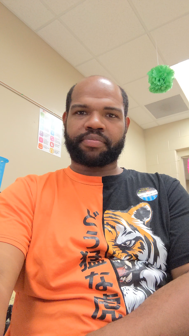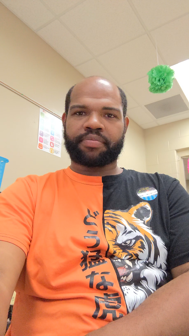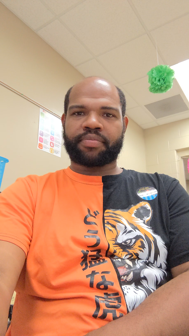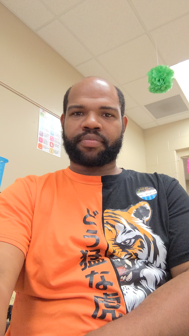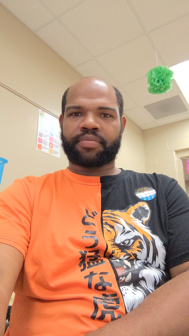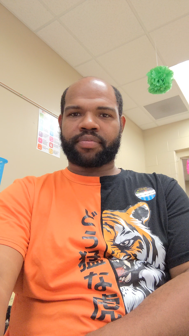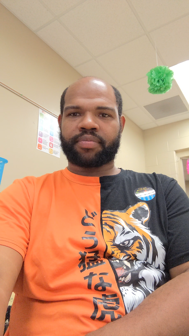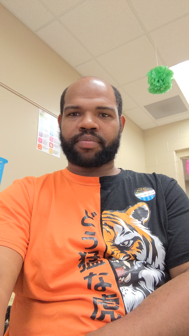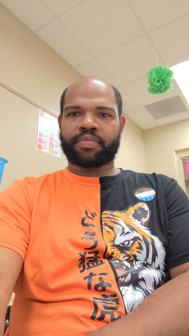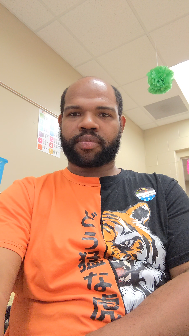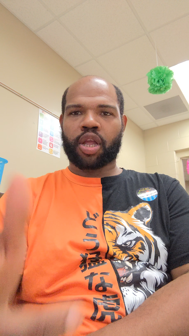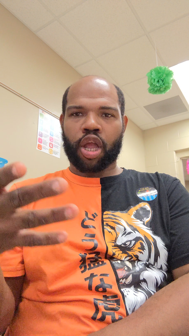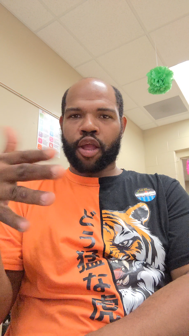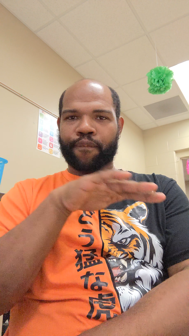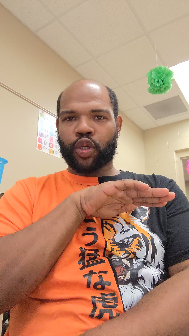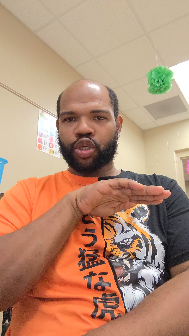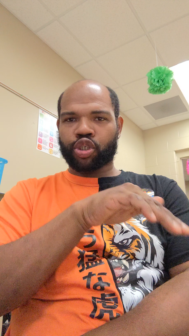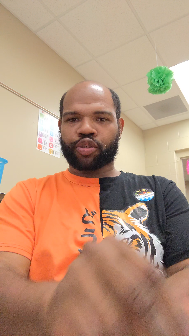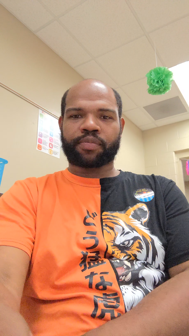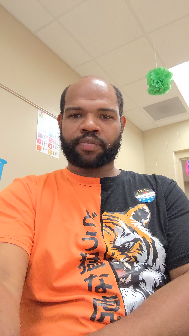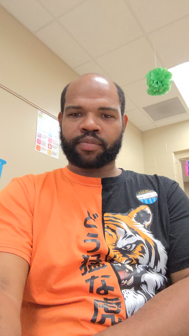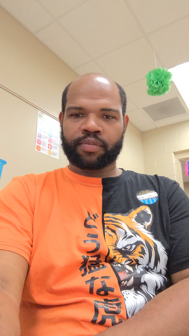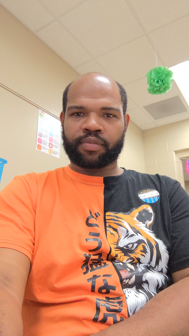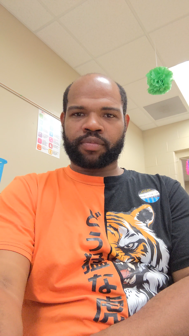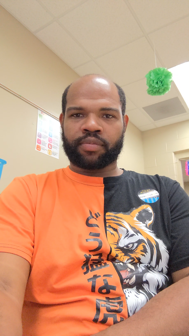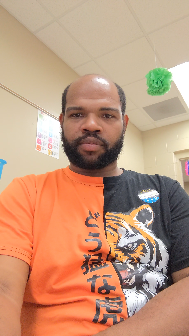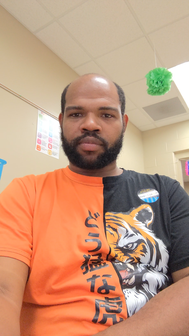cover